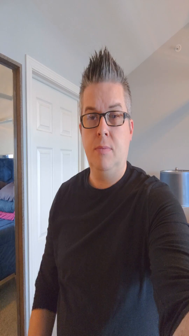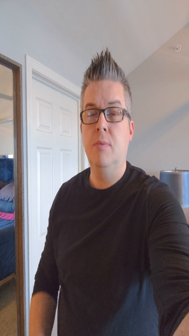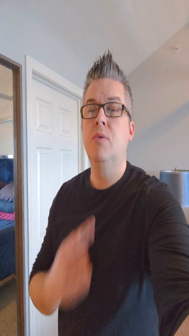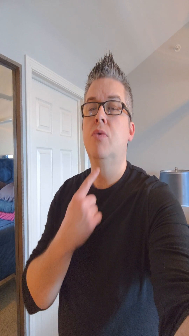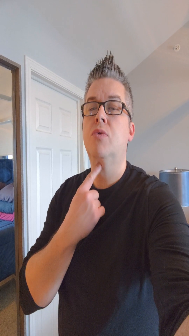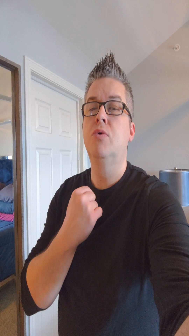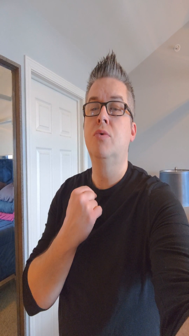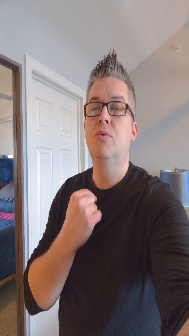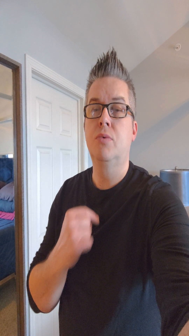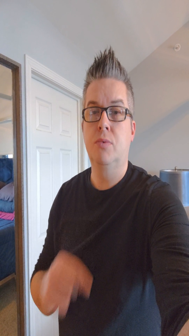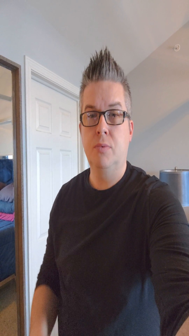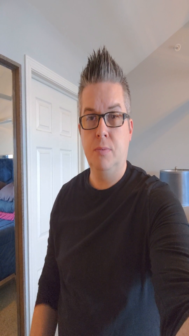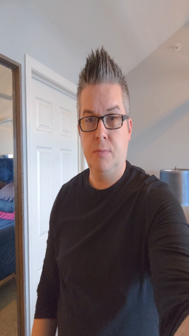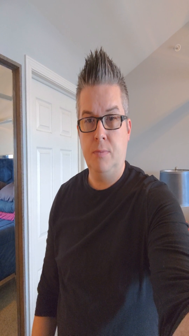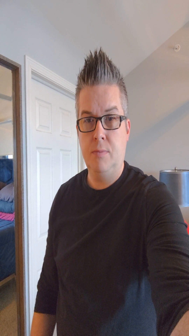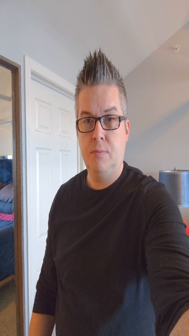thirsty